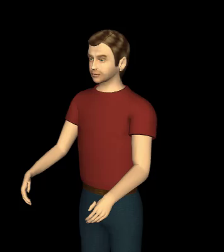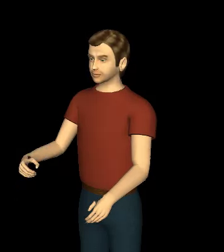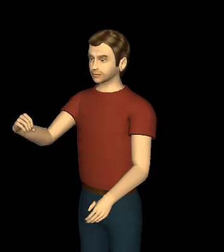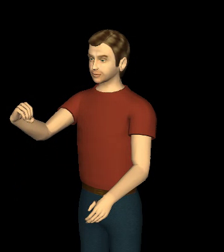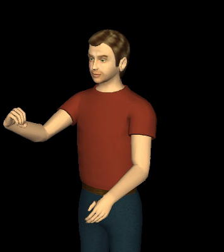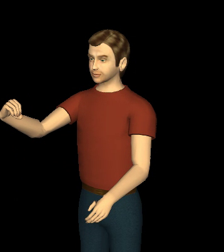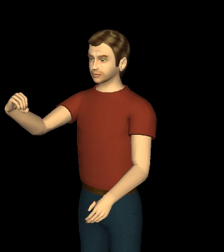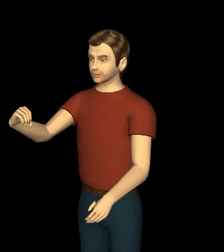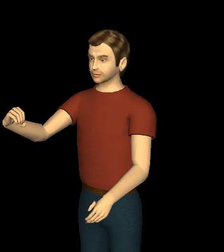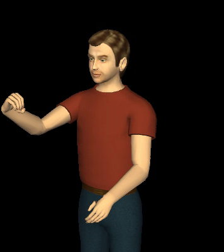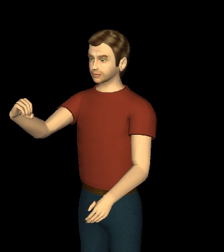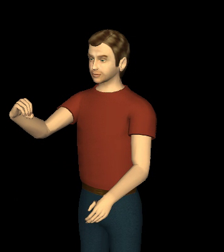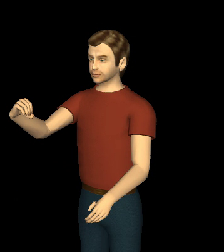أكتوبر